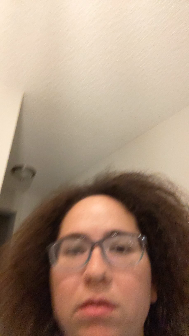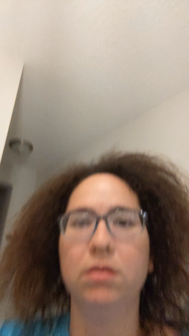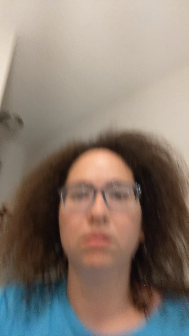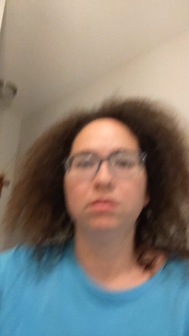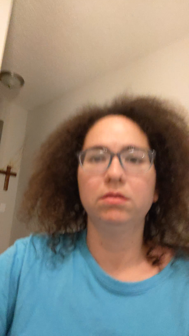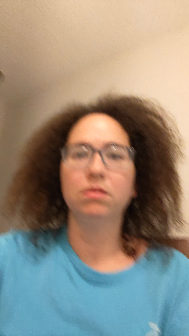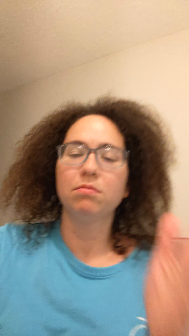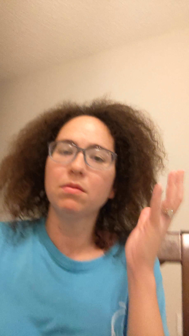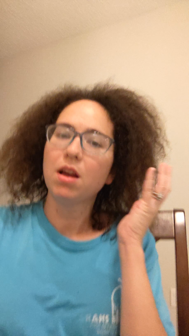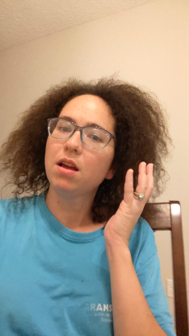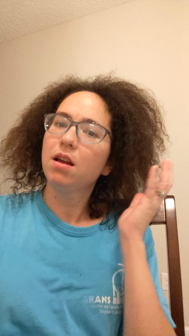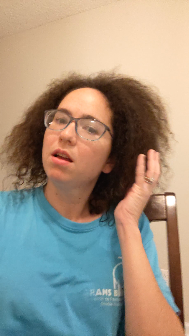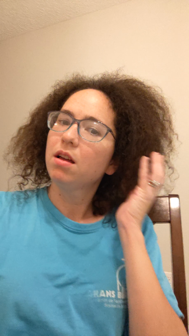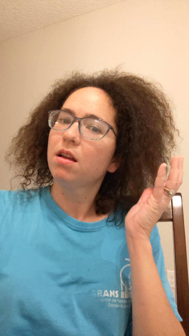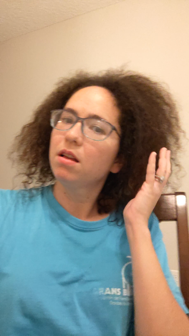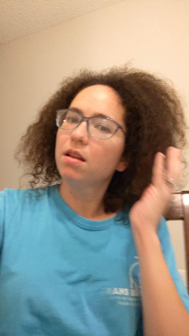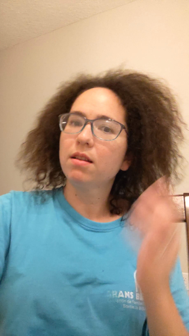pillow